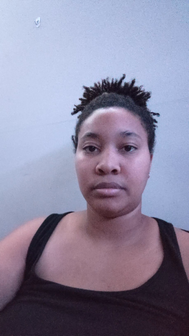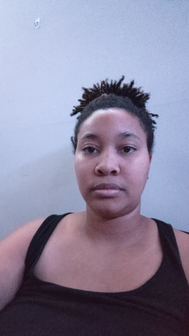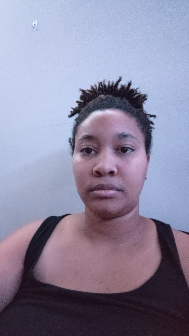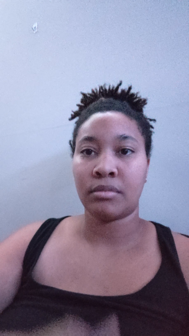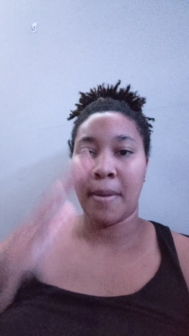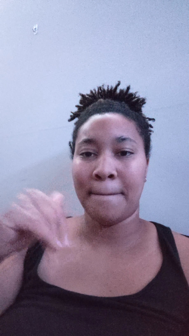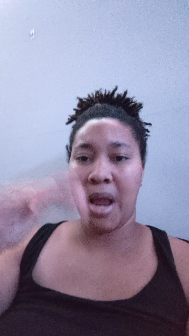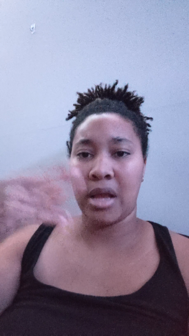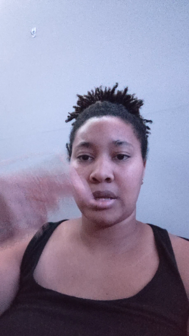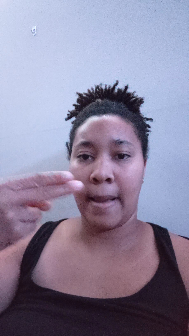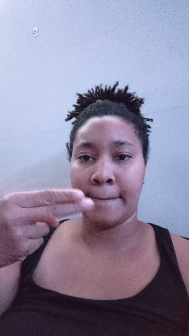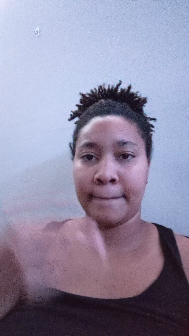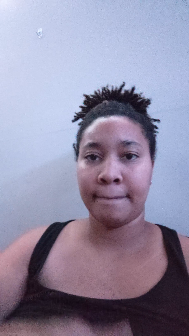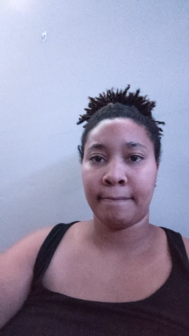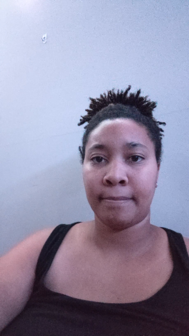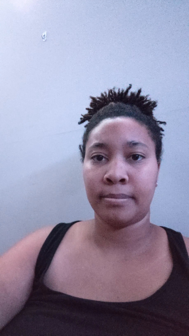pet's name